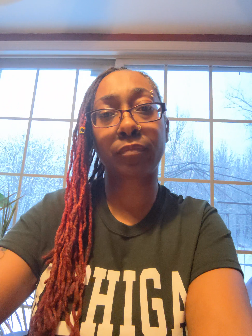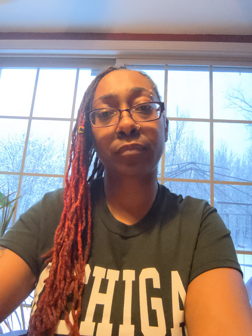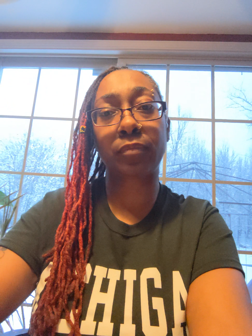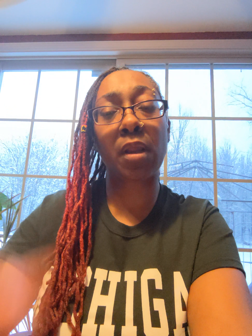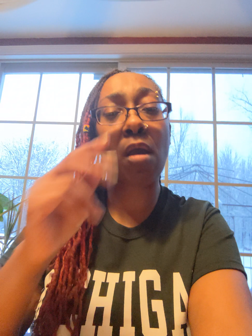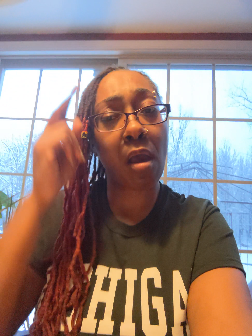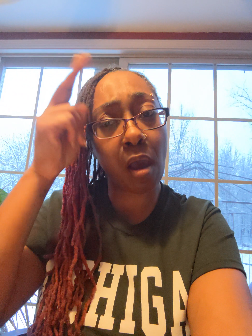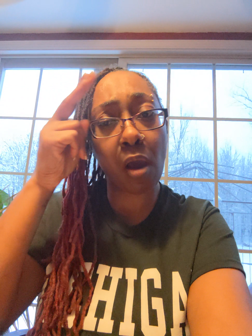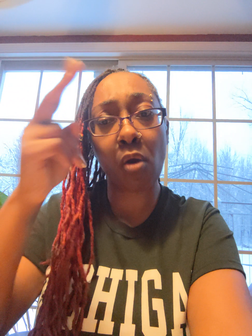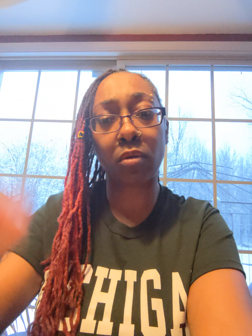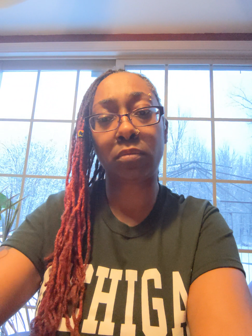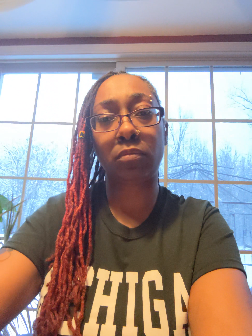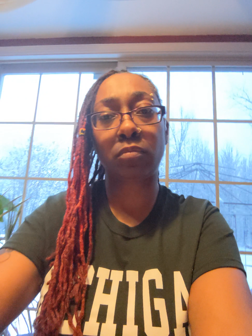uncle